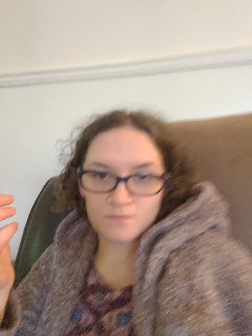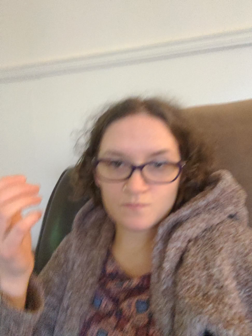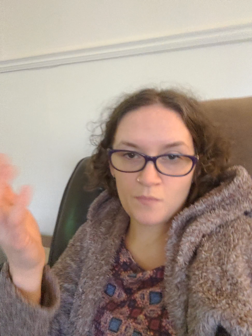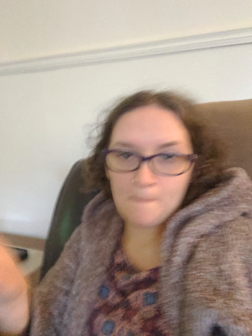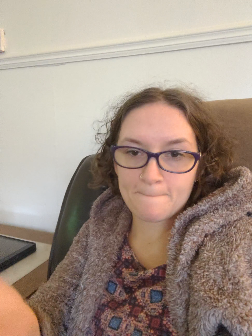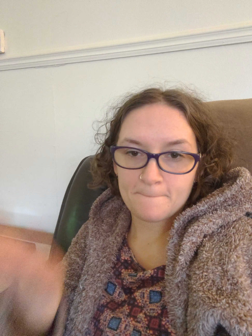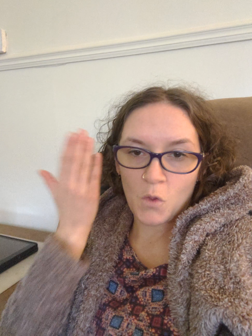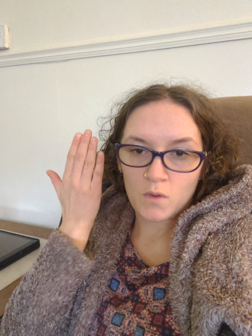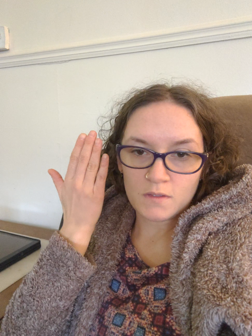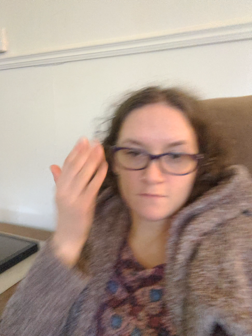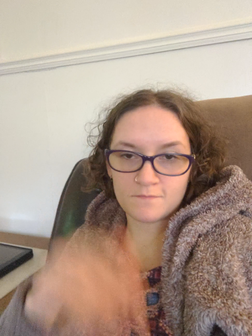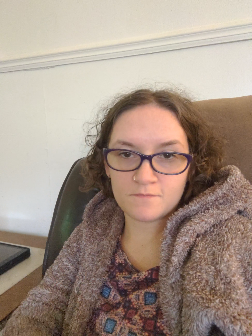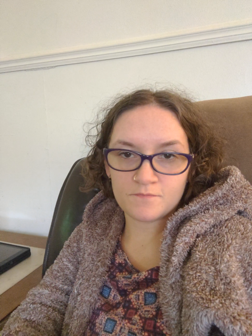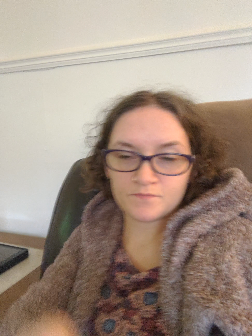morning